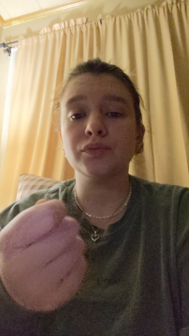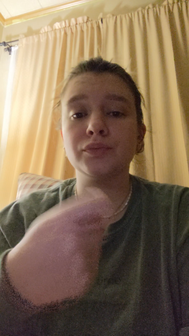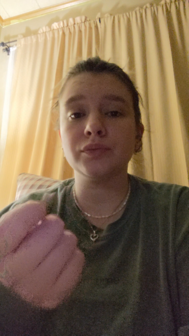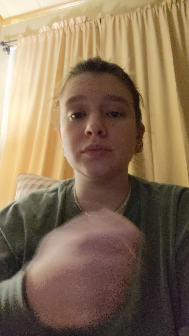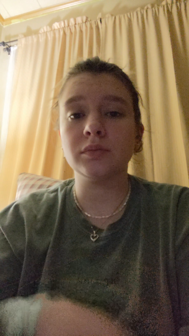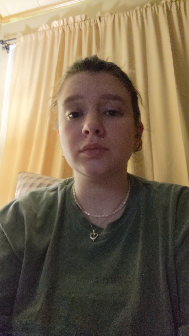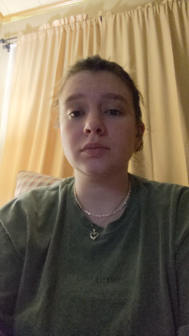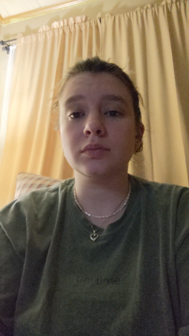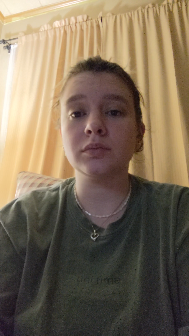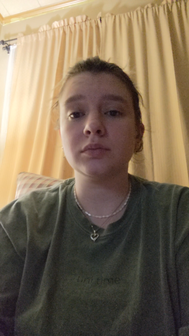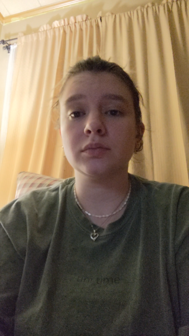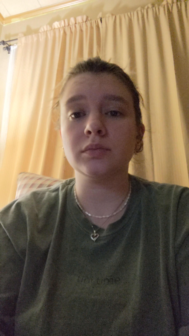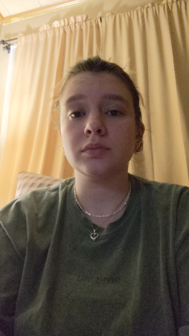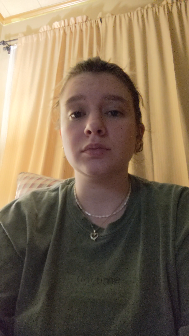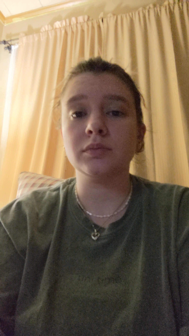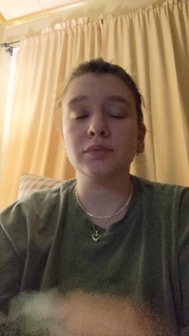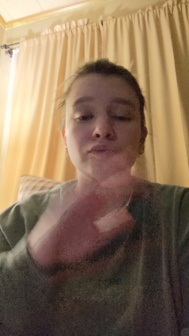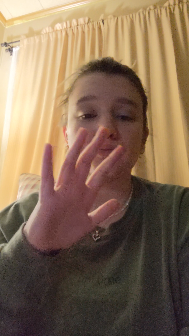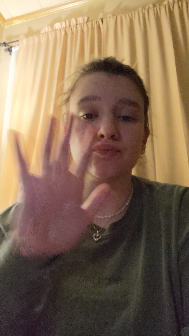give me five